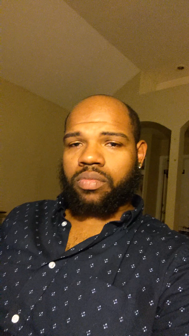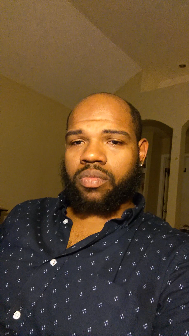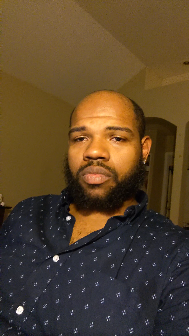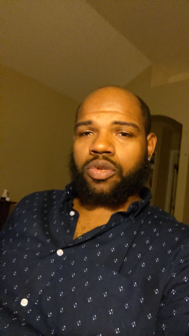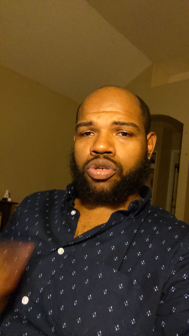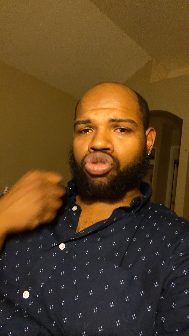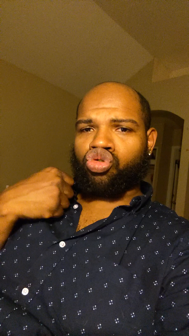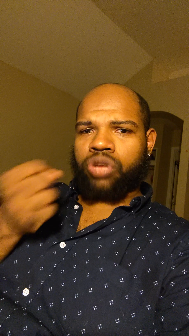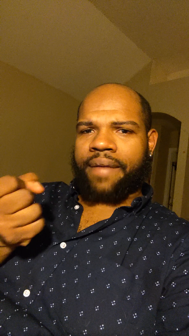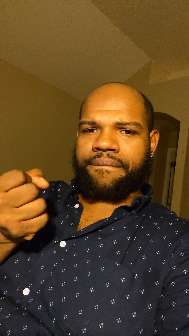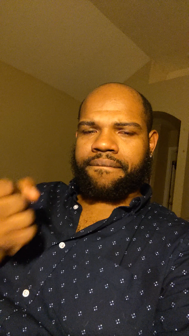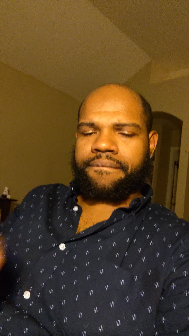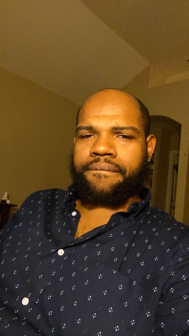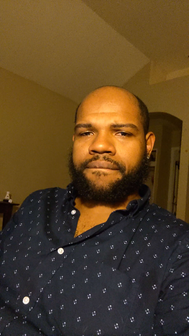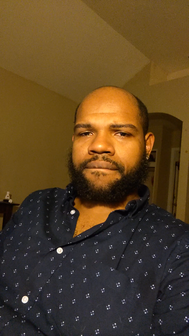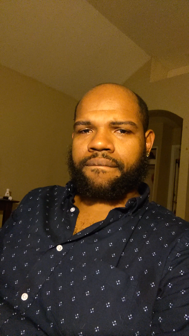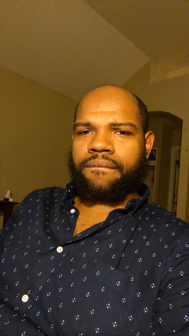drive